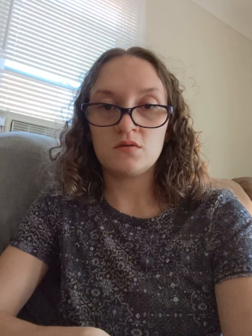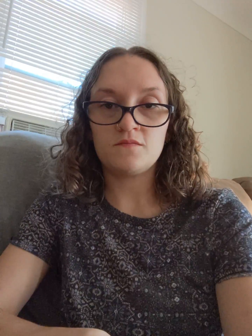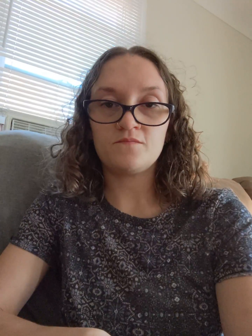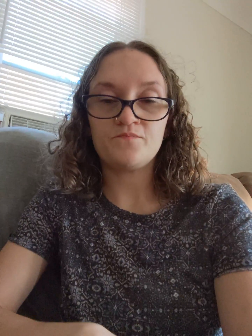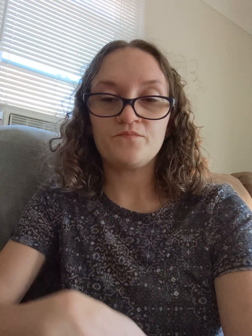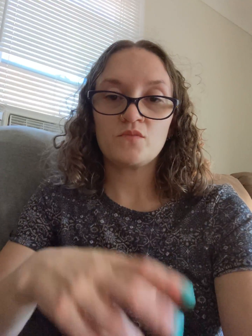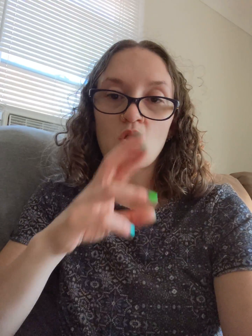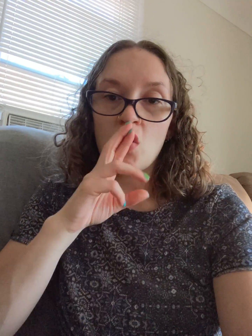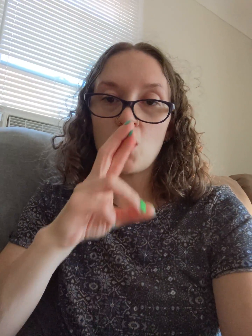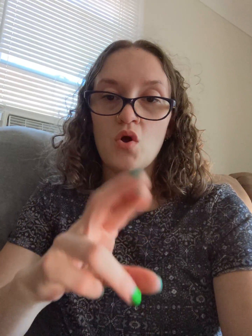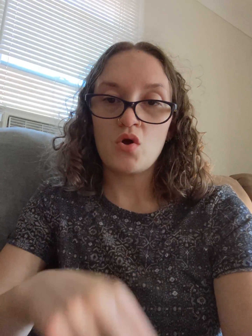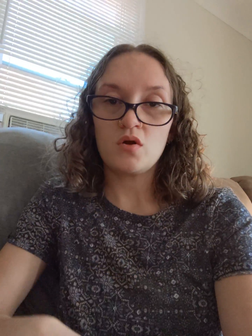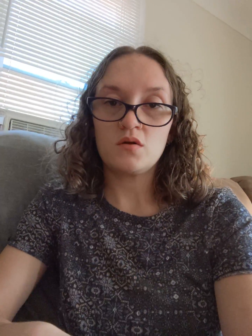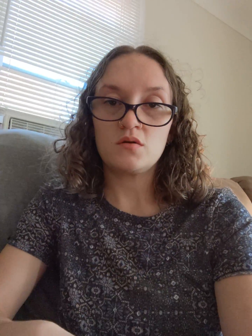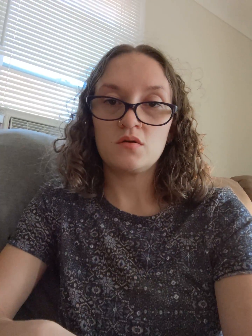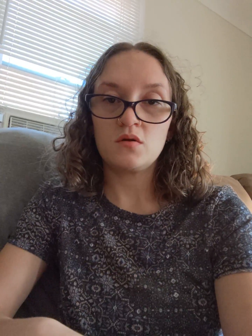are